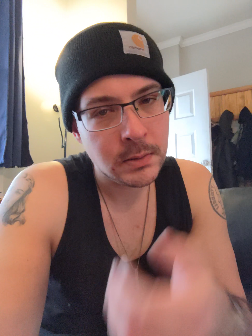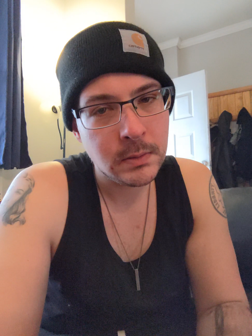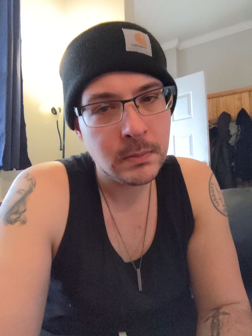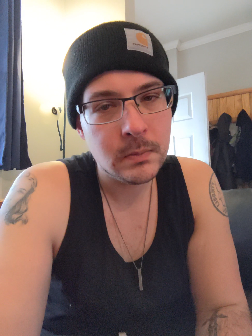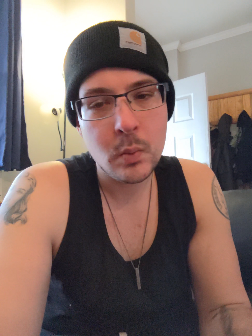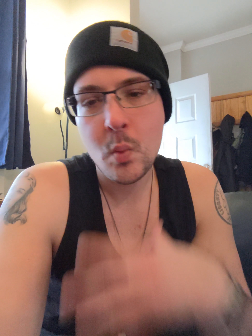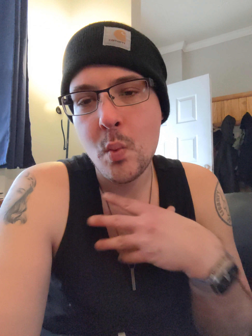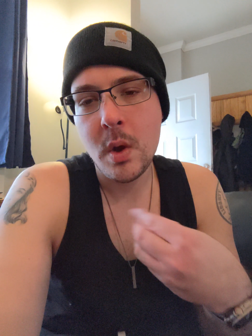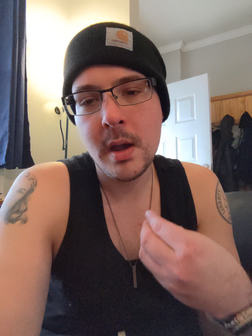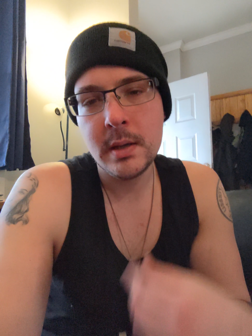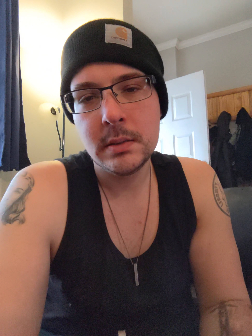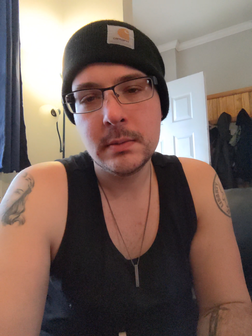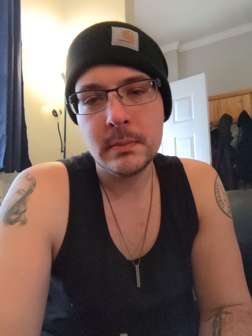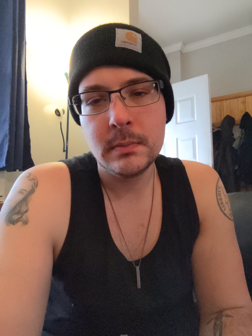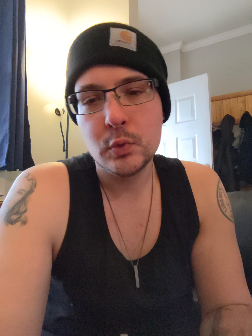white